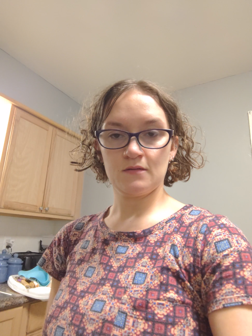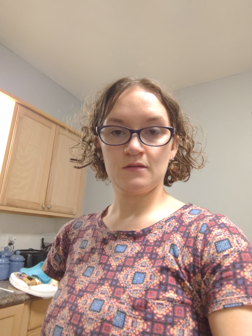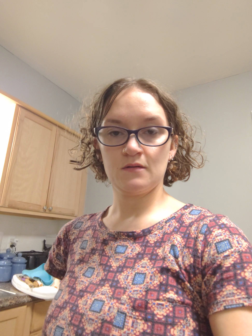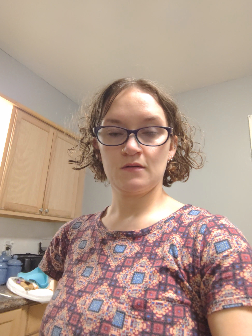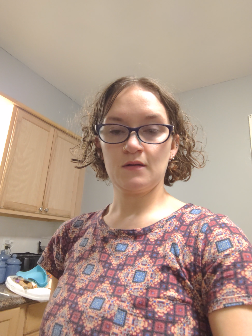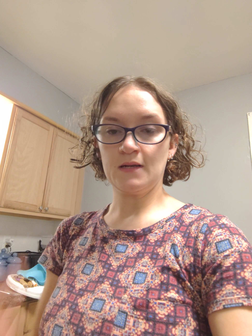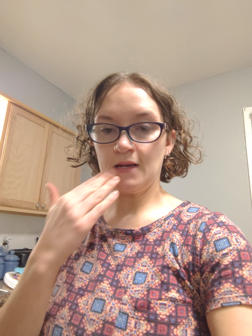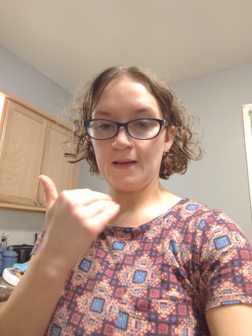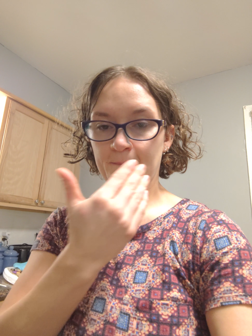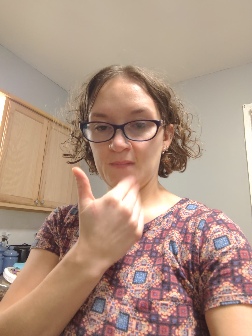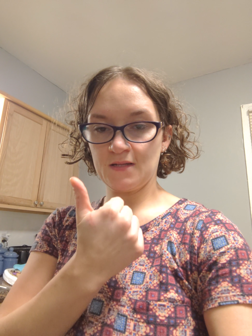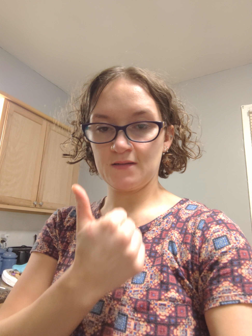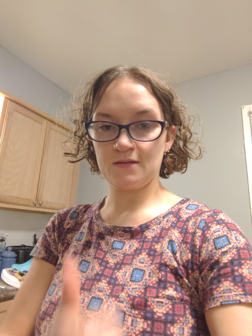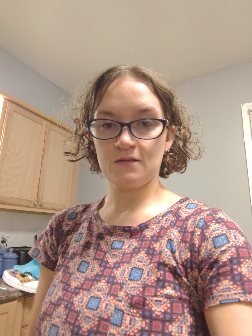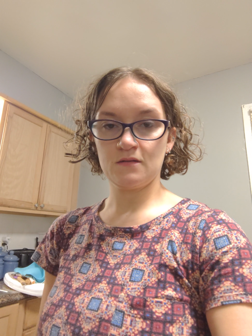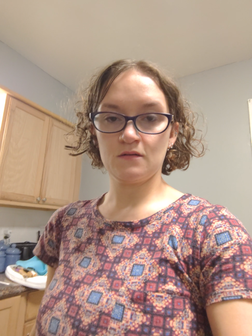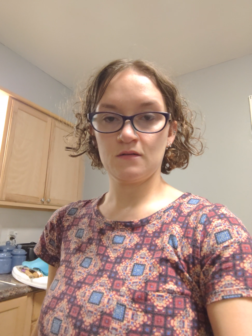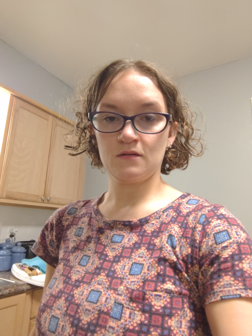napkin